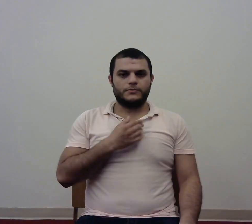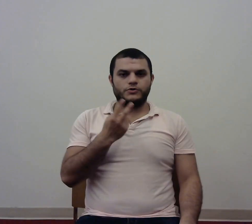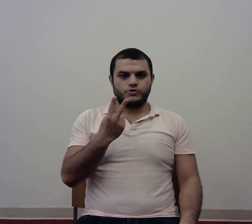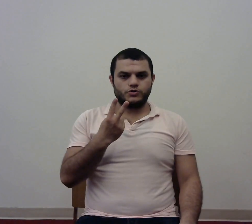2